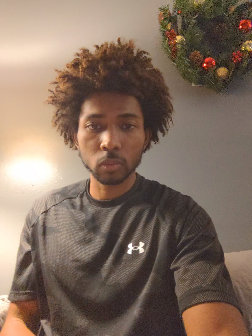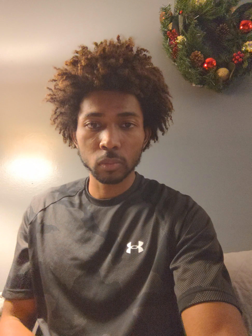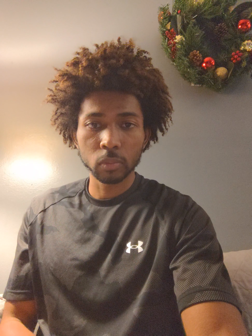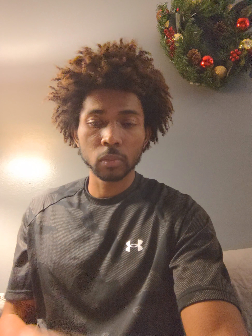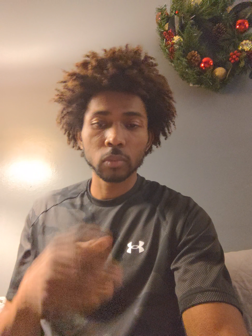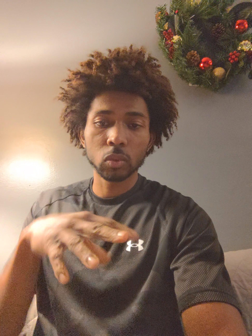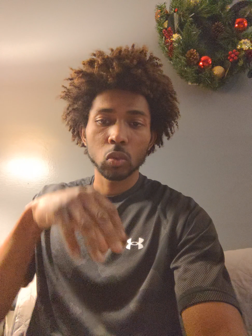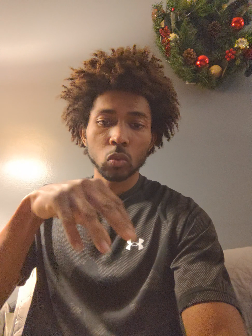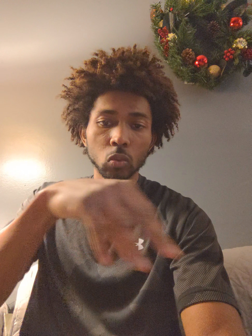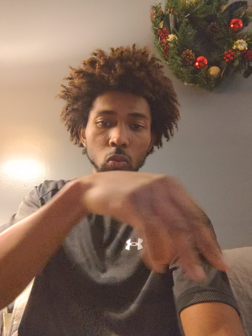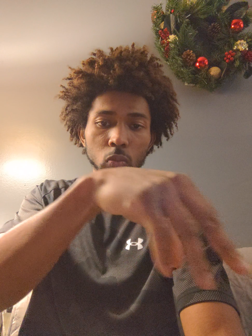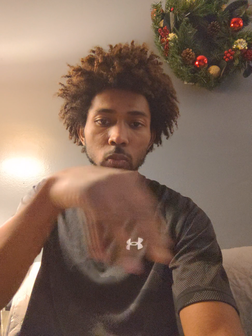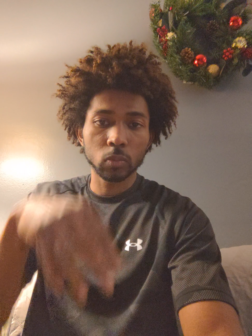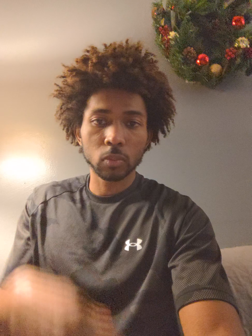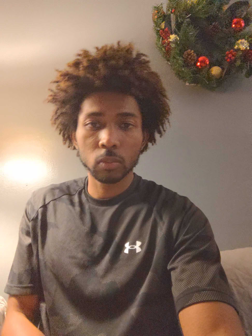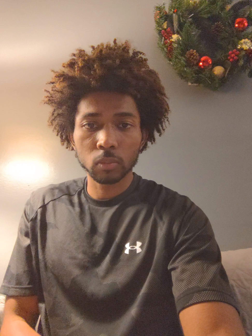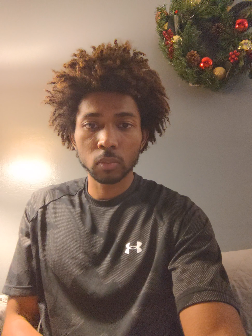vacuum